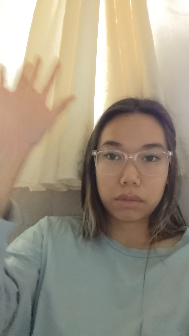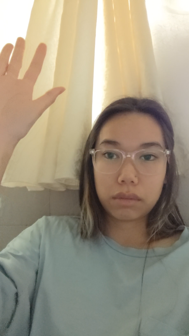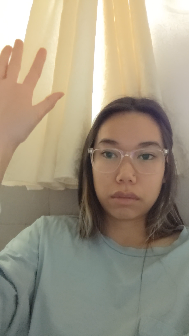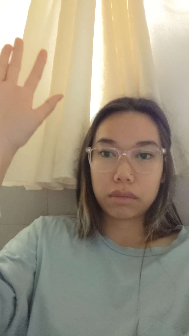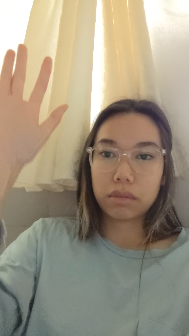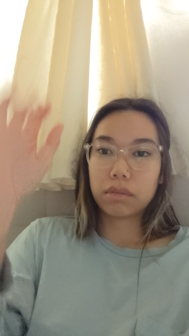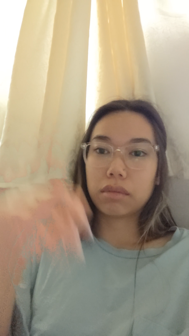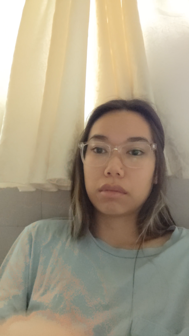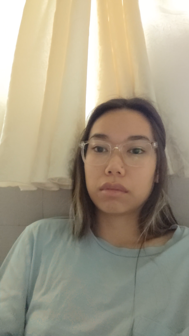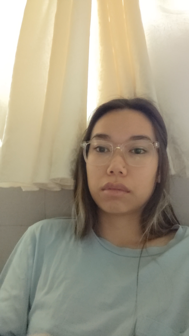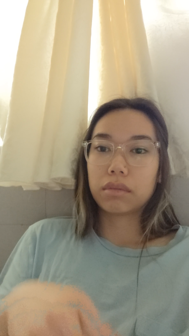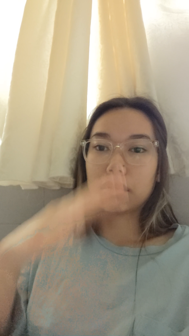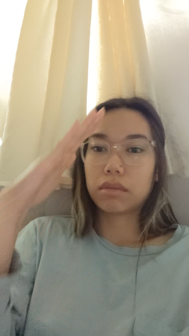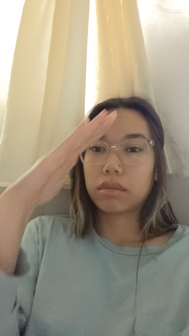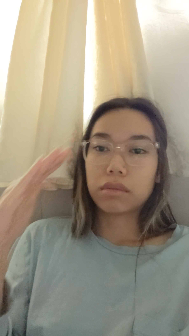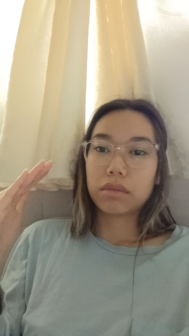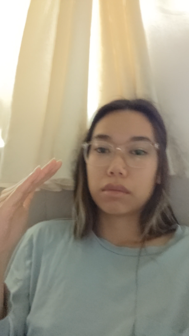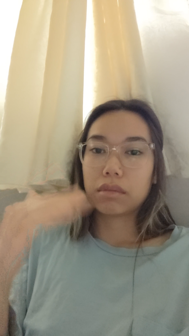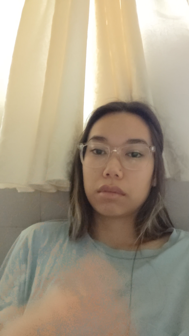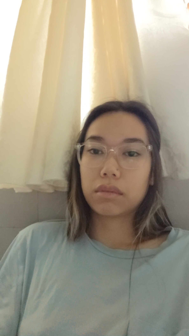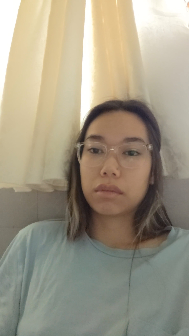roof